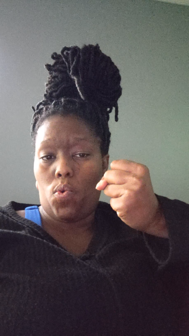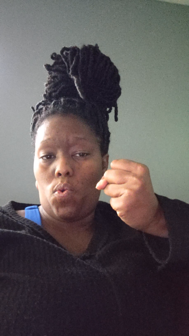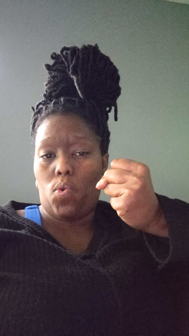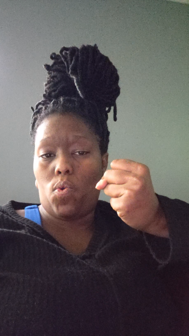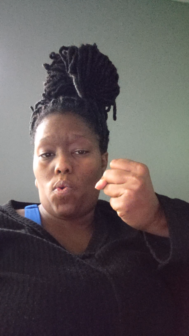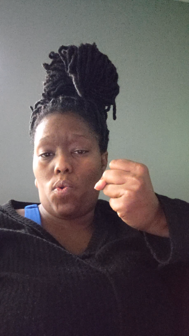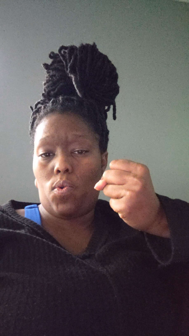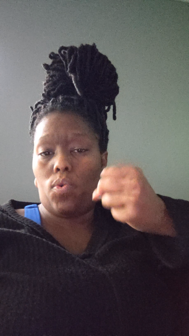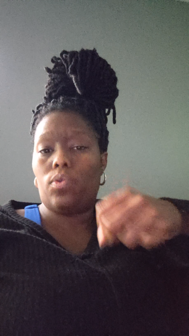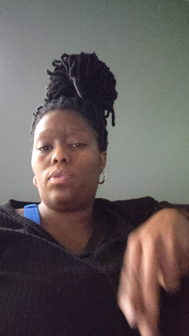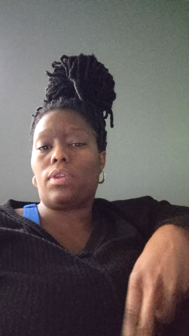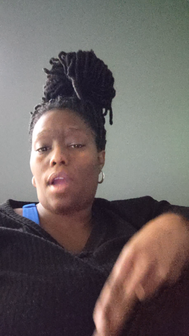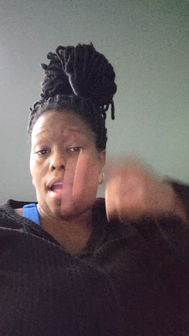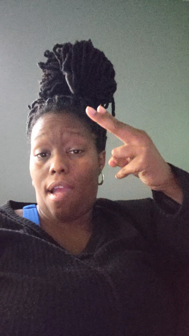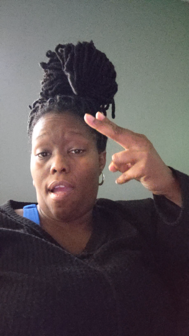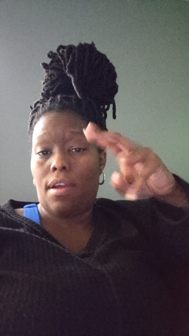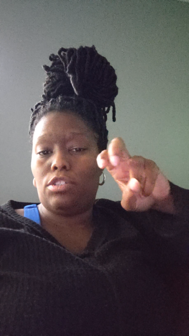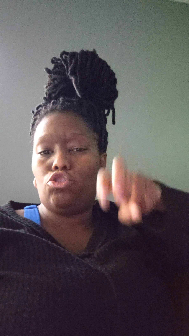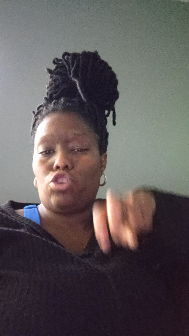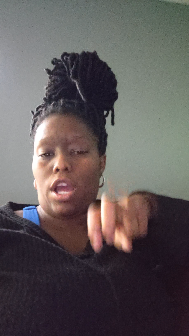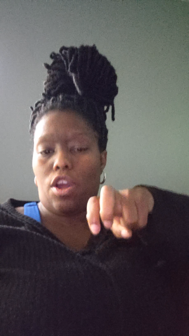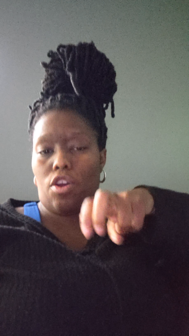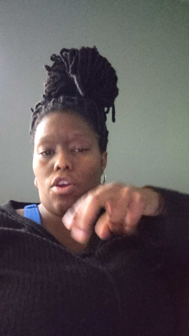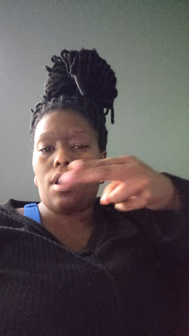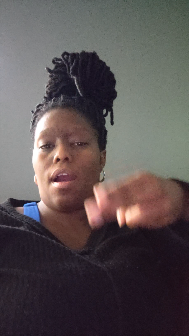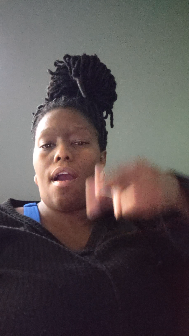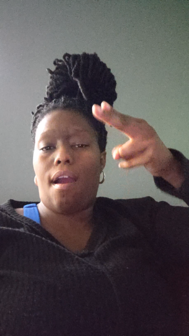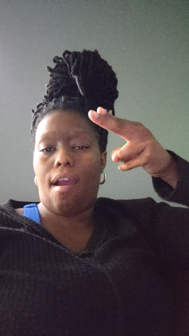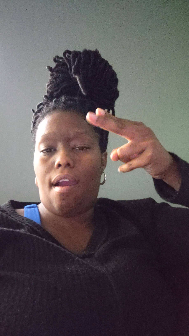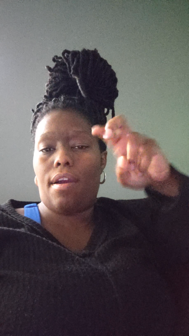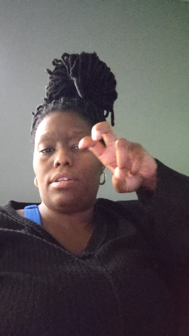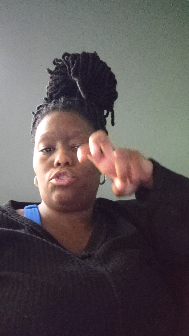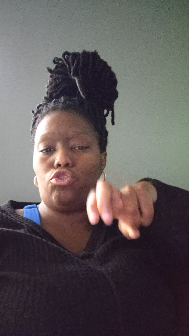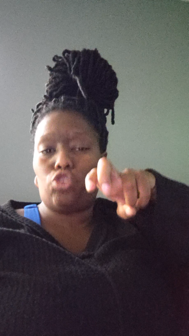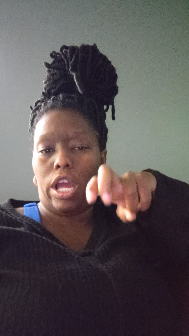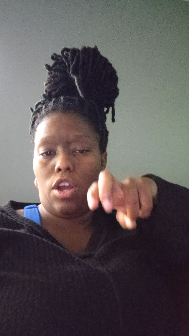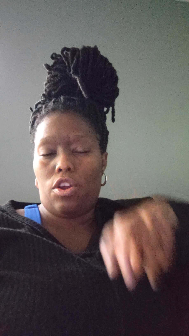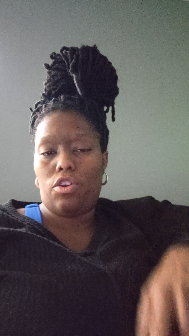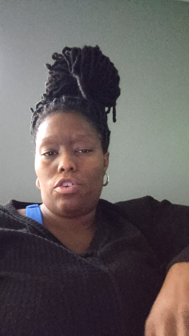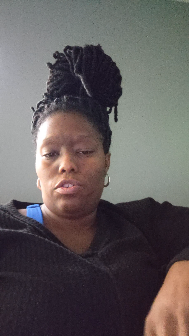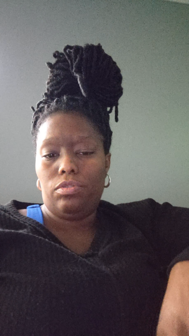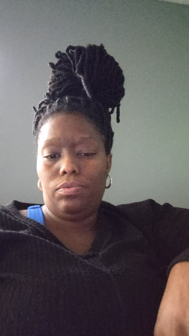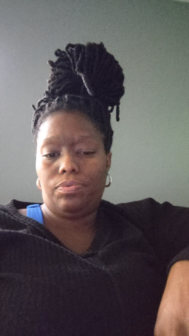high chair